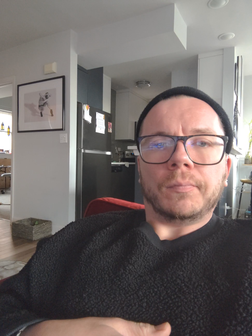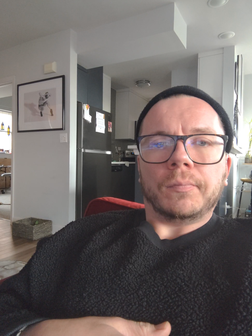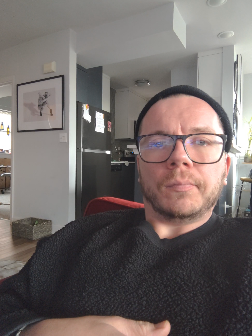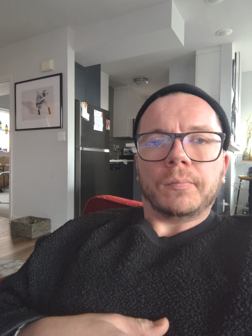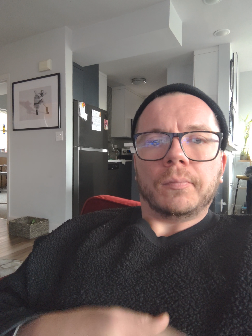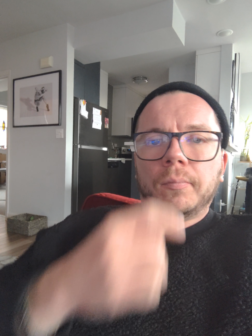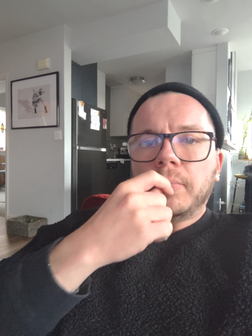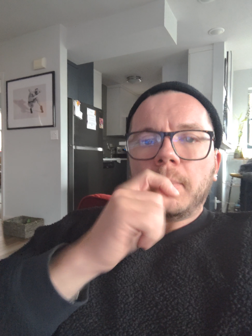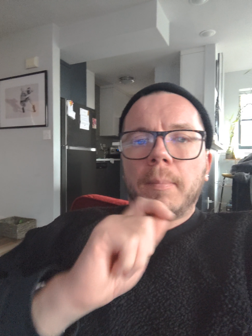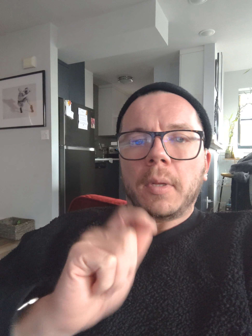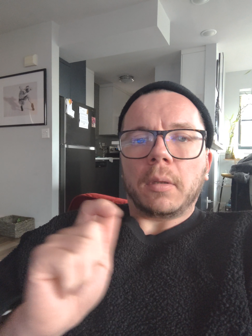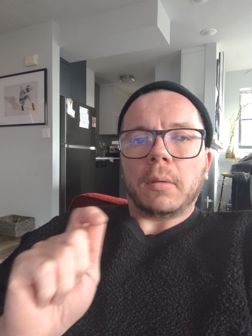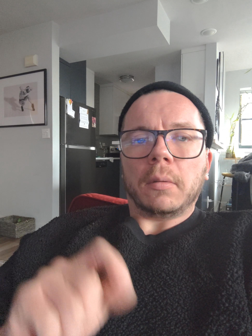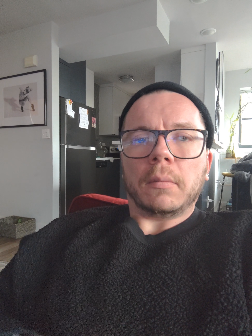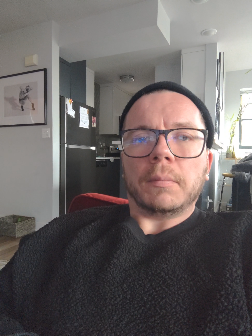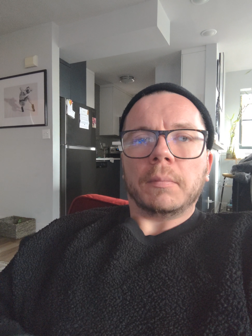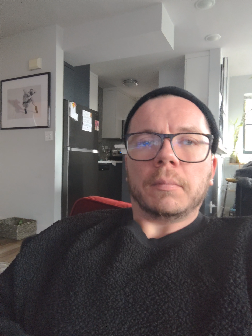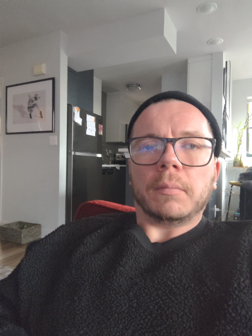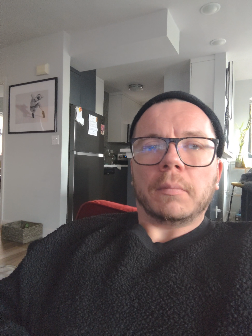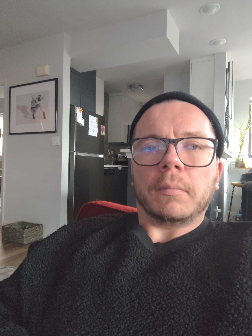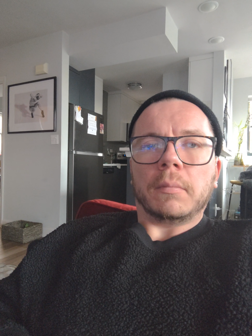pencil